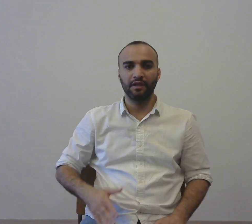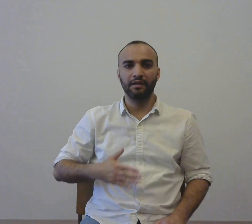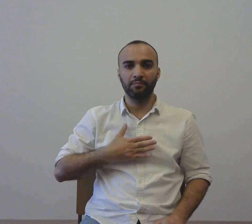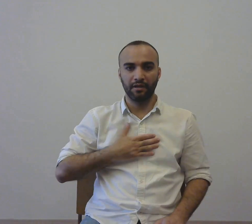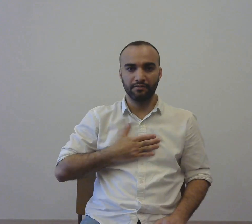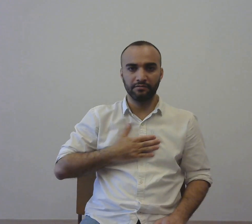mən